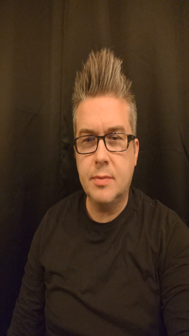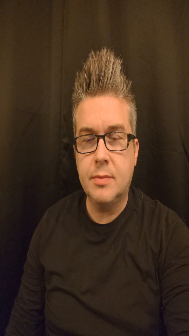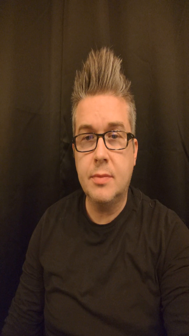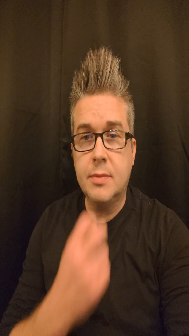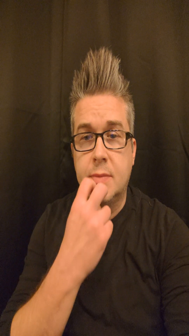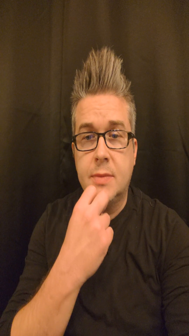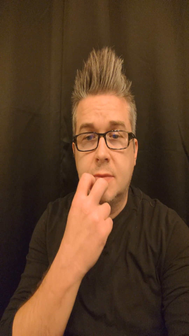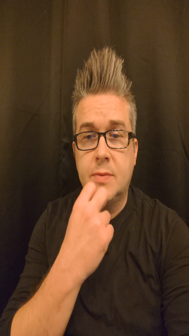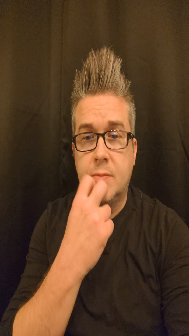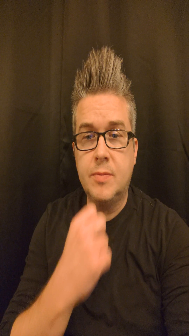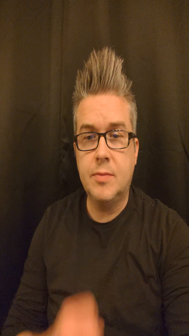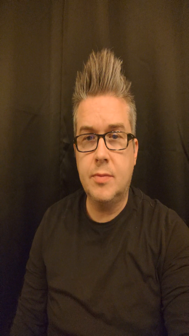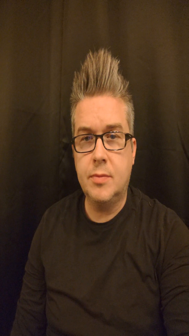underwear